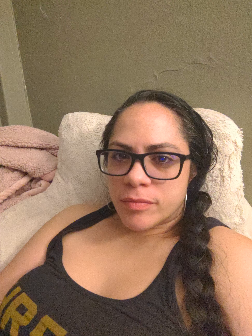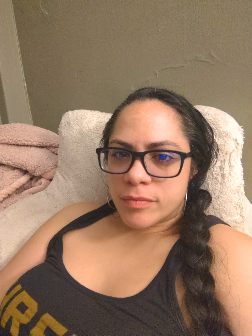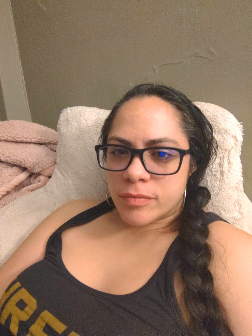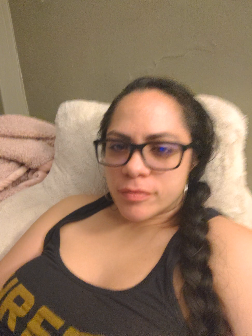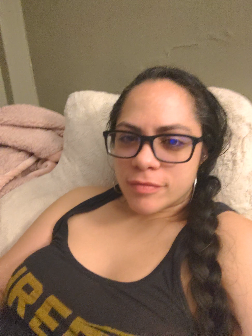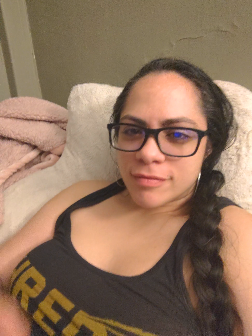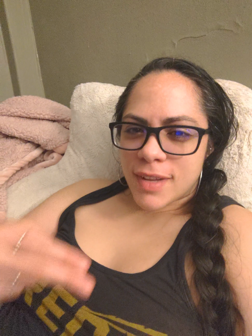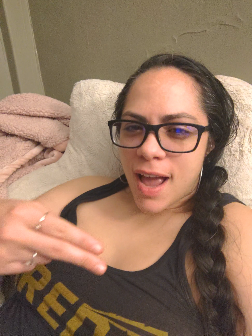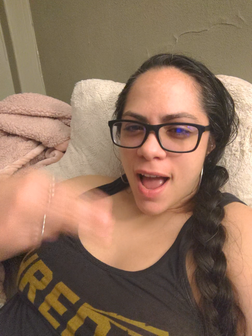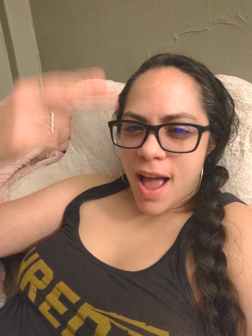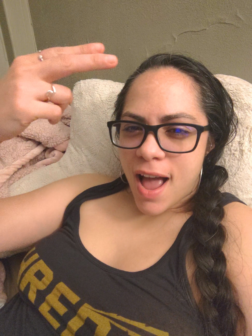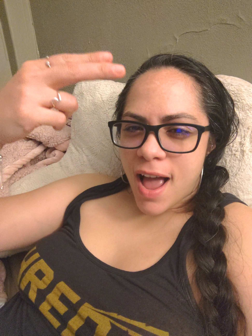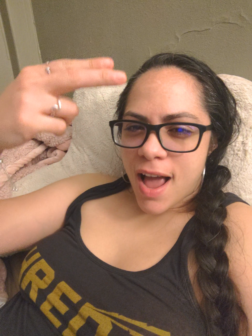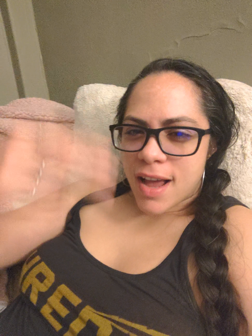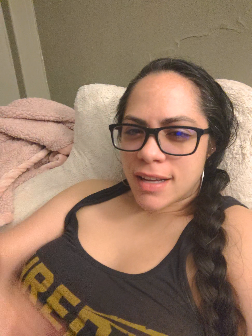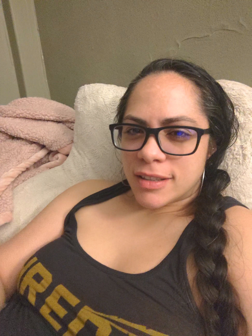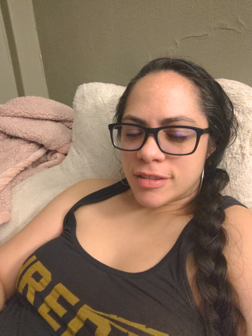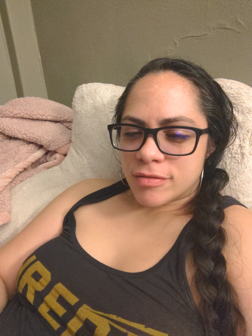high